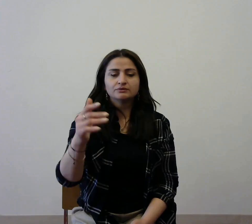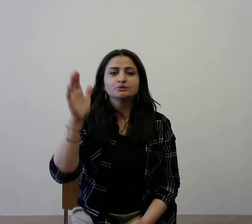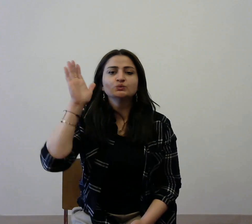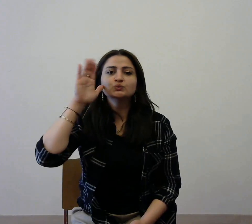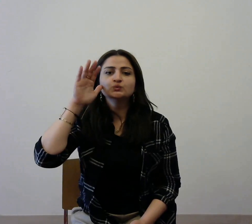su